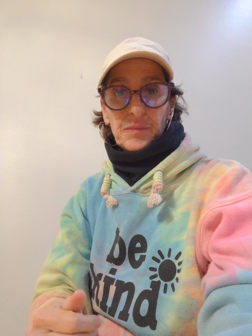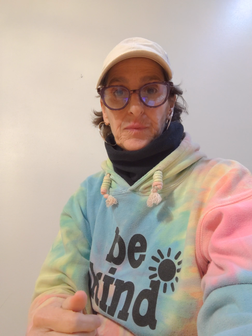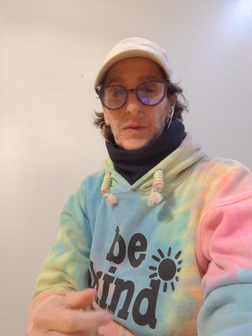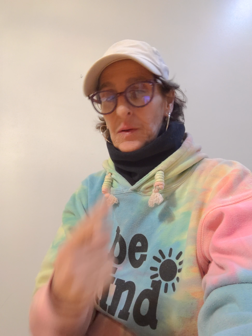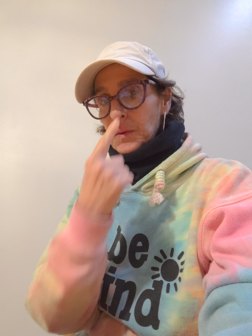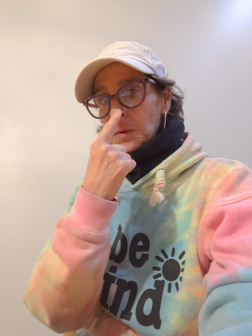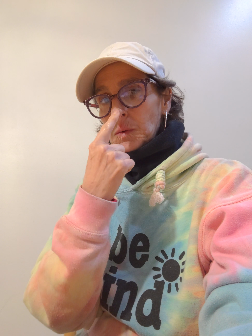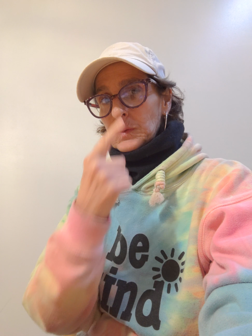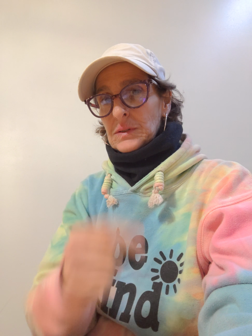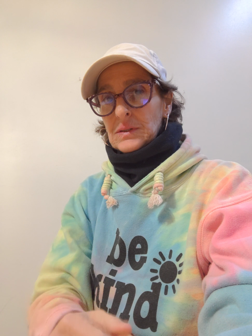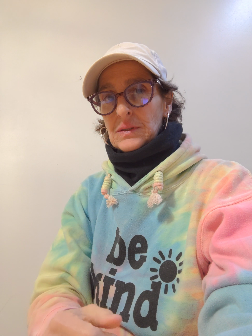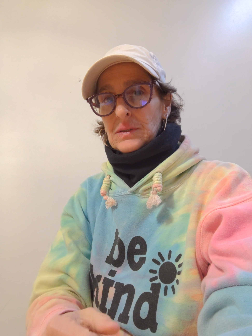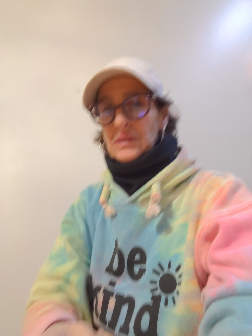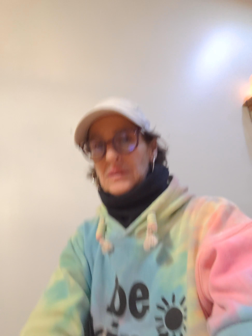nose